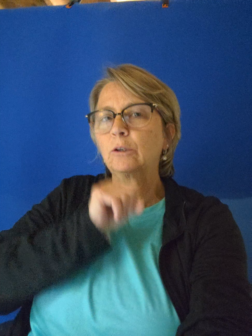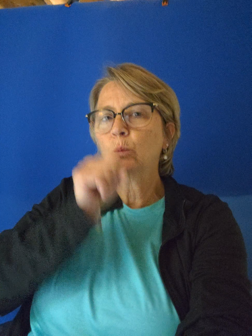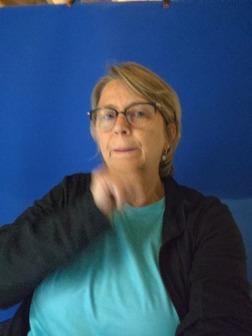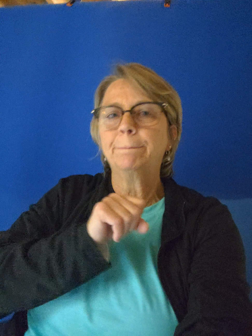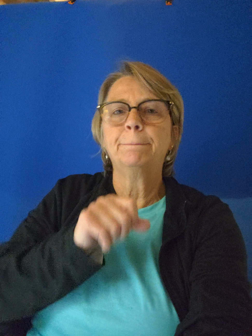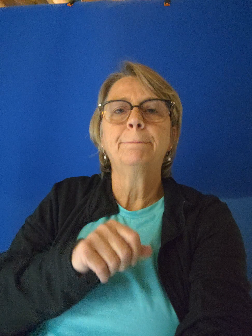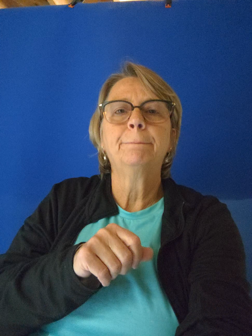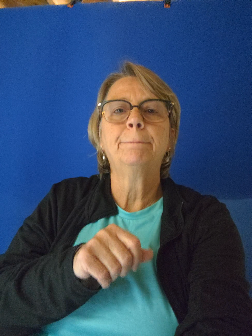ice cream